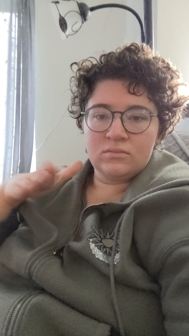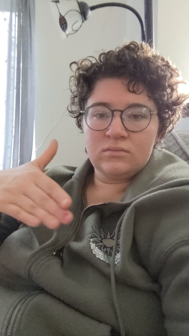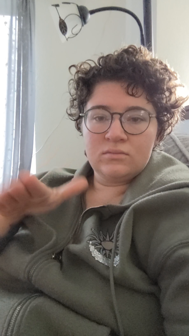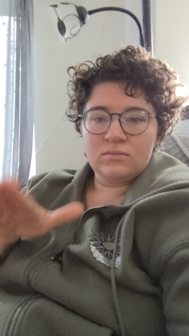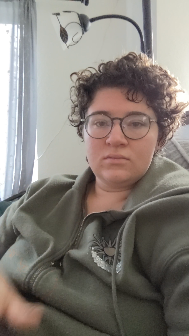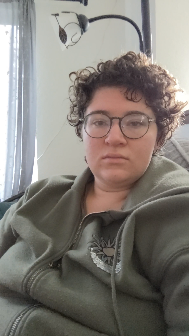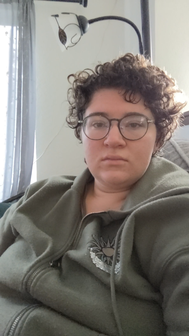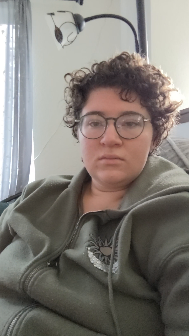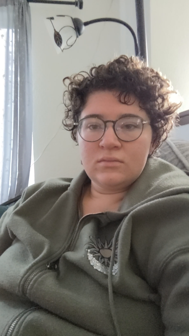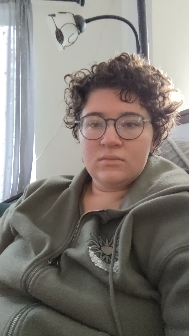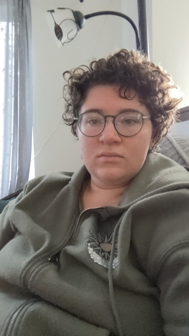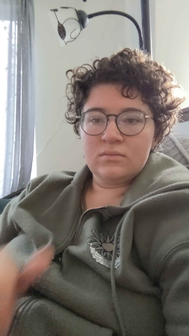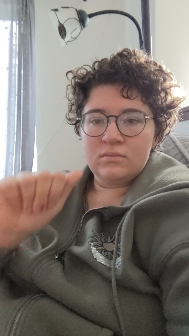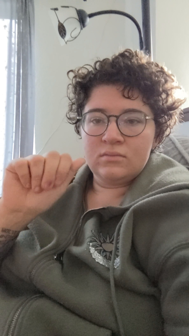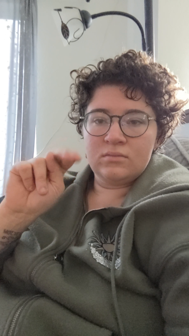an